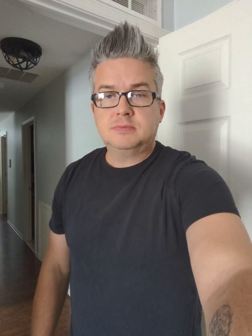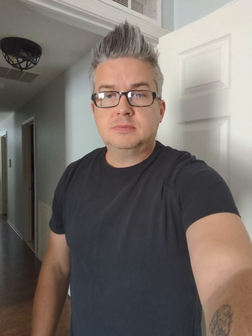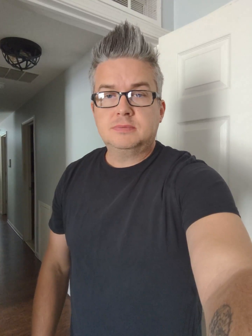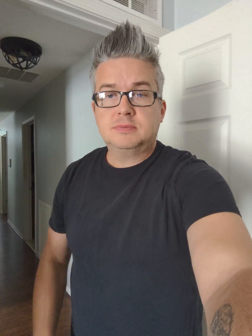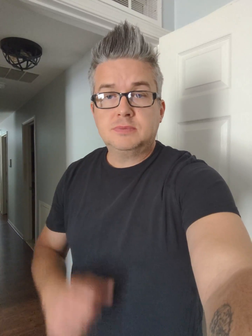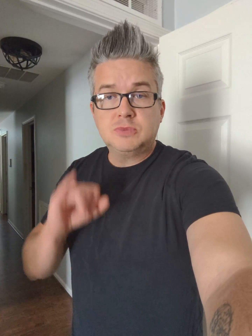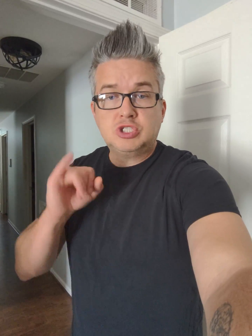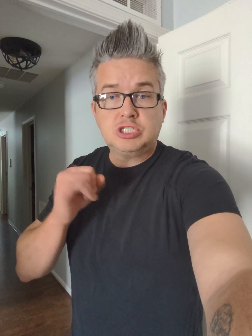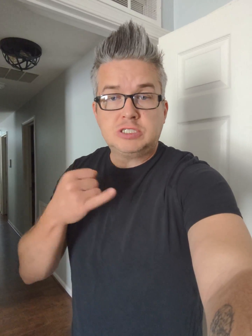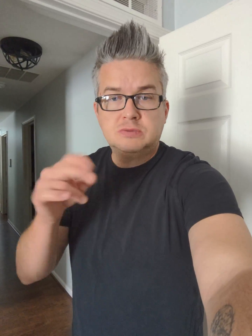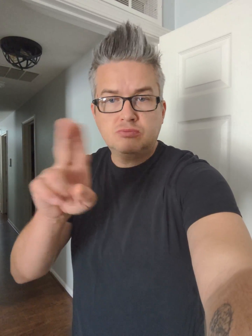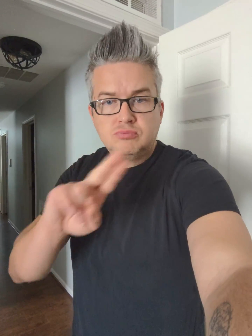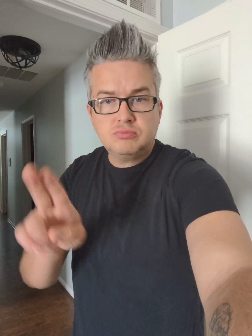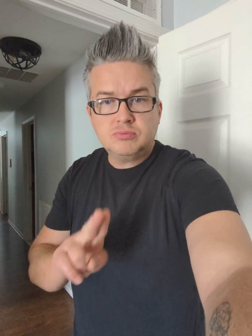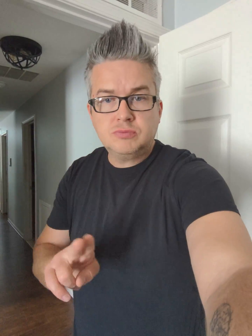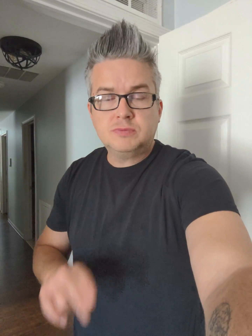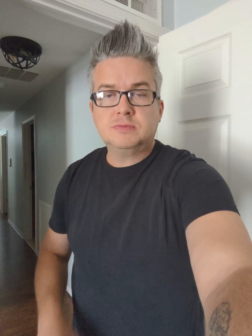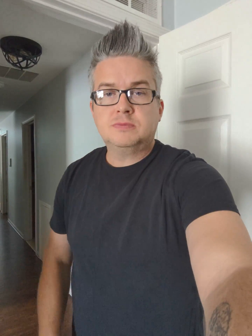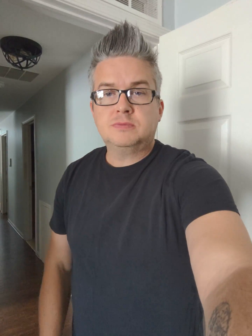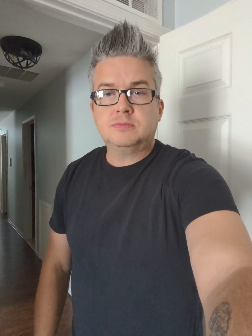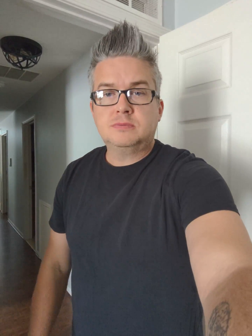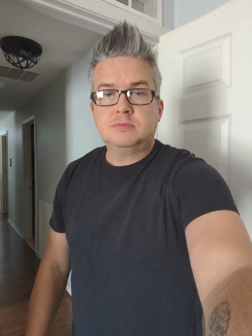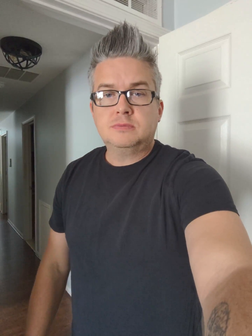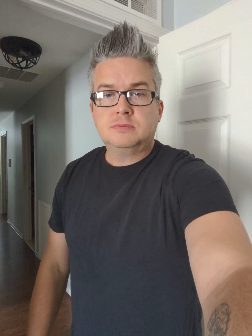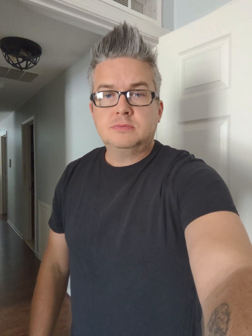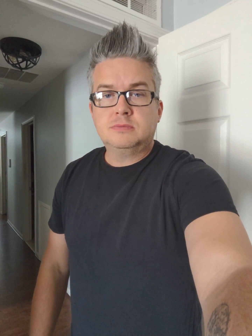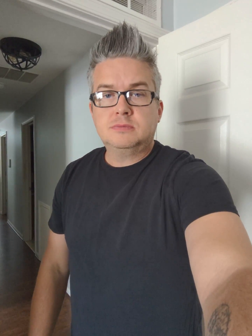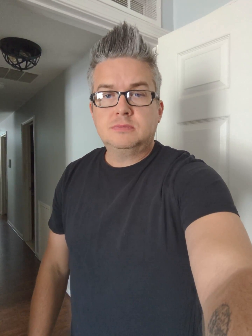jelly